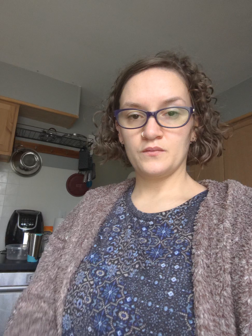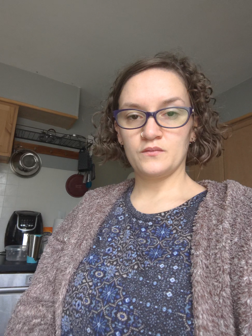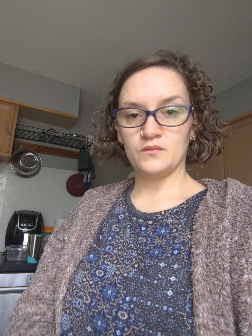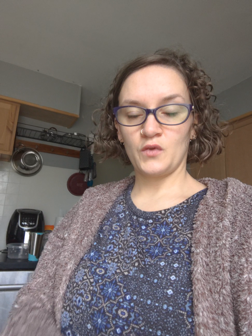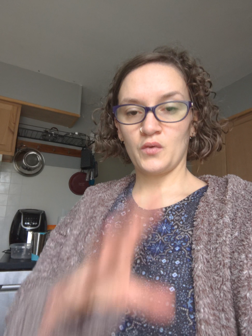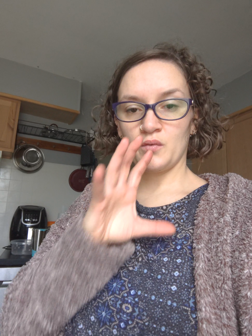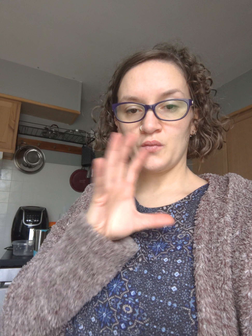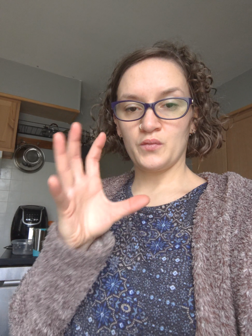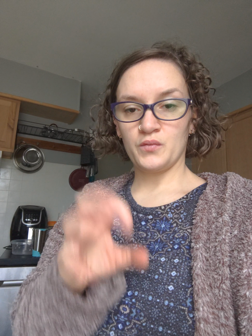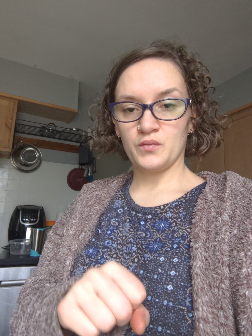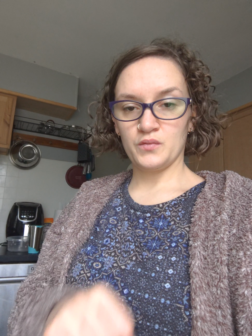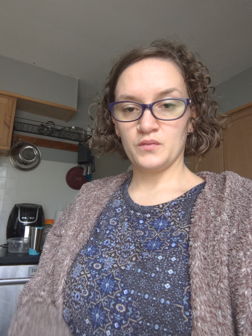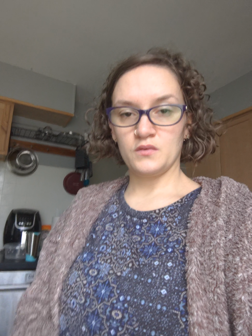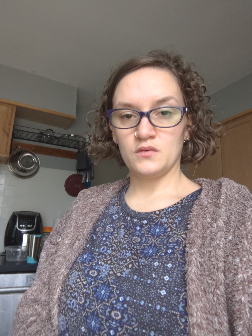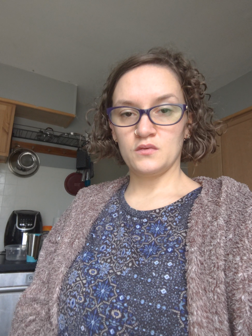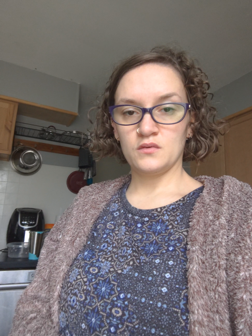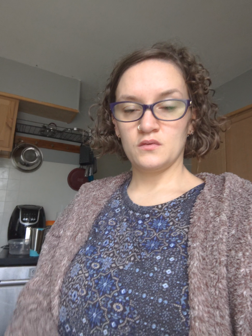old